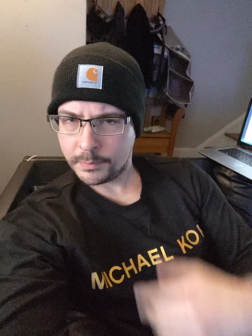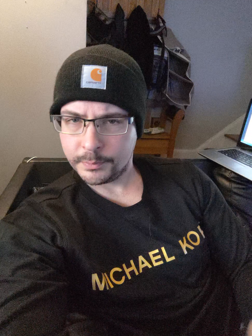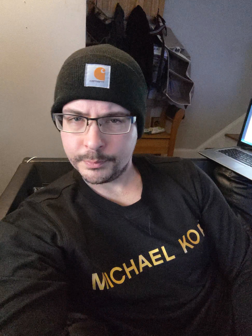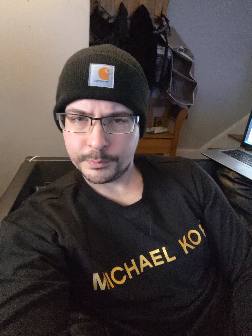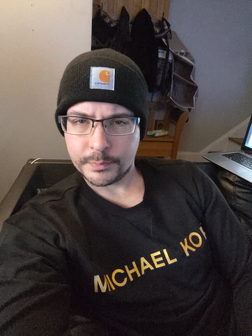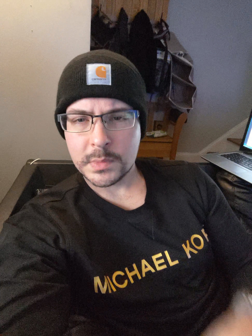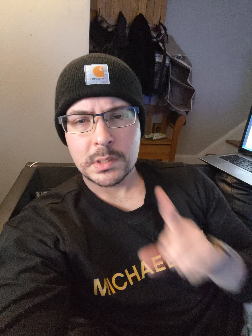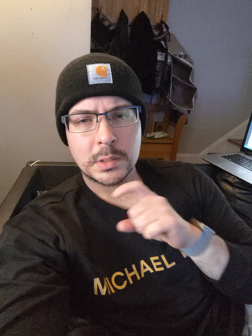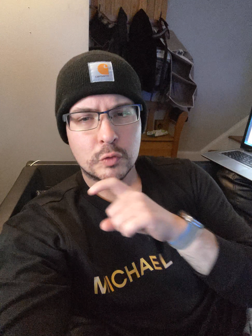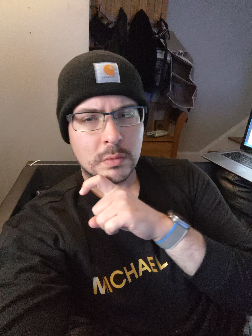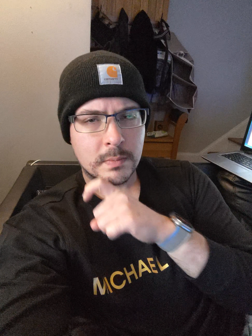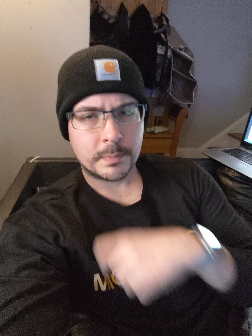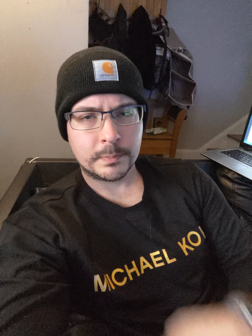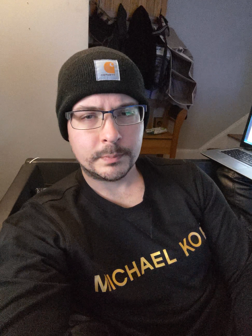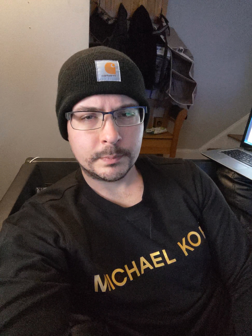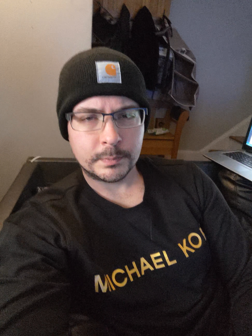cereal